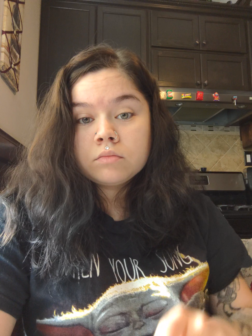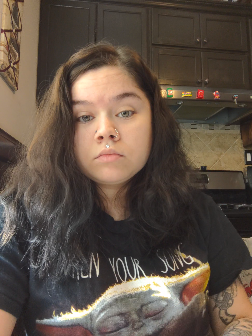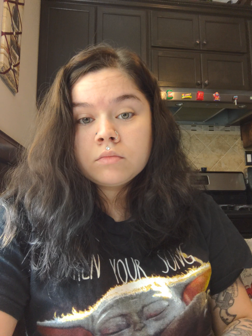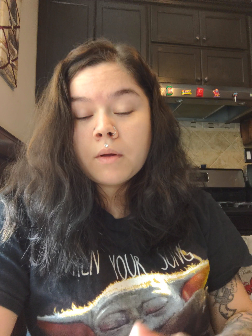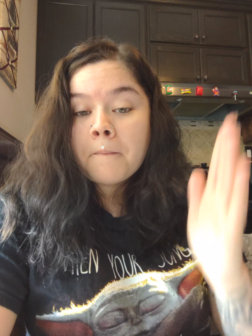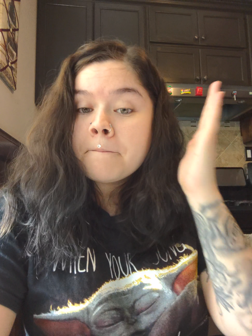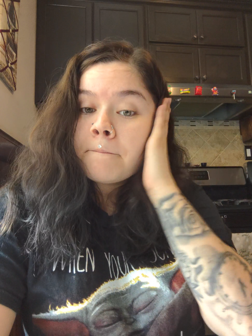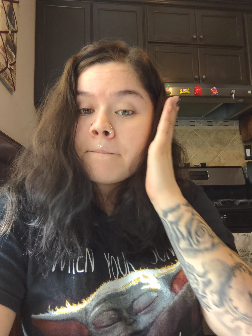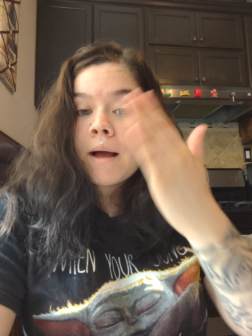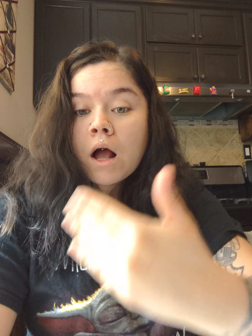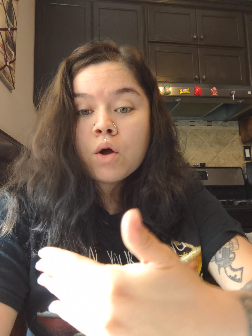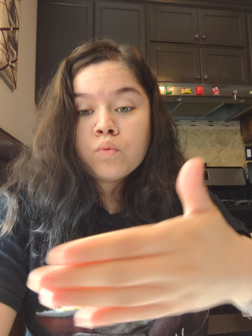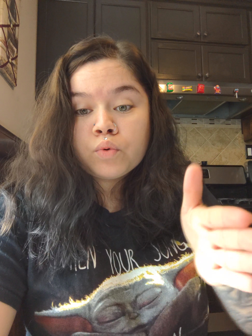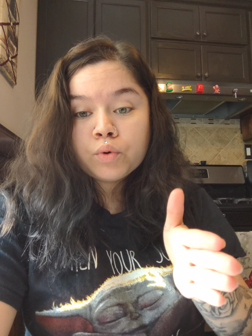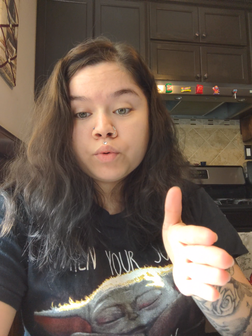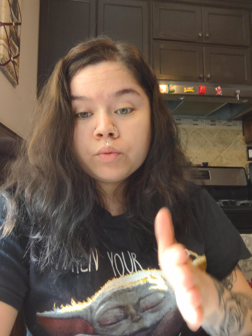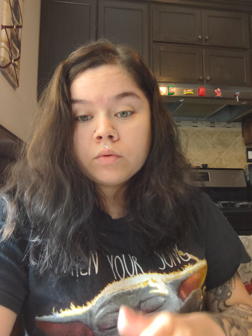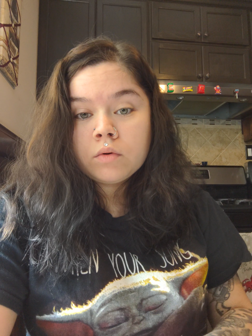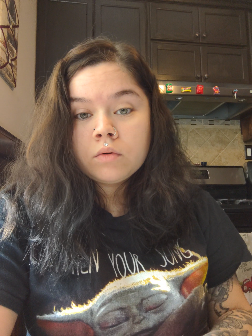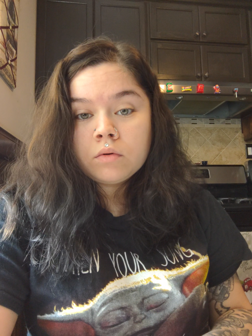bedroom